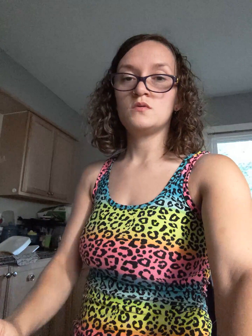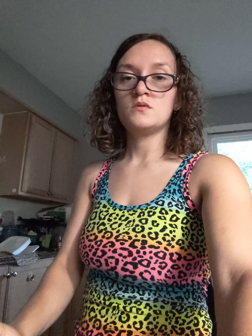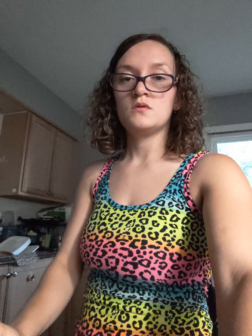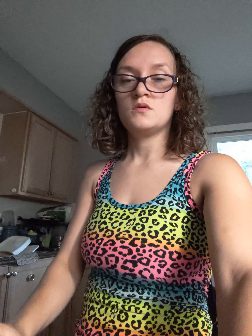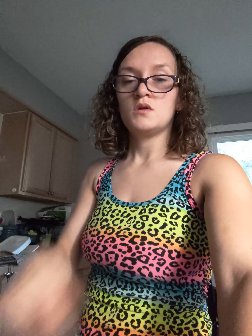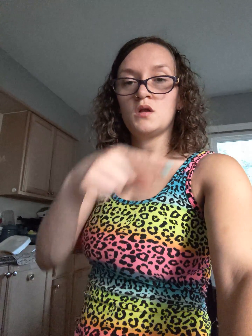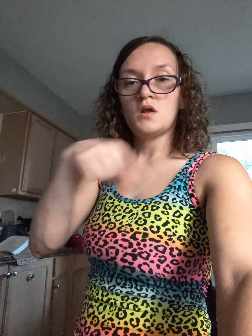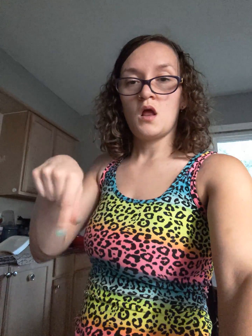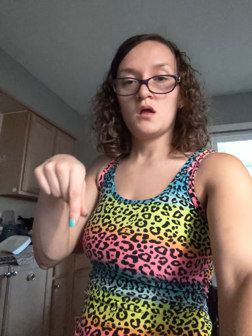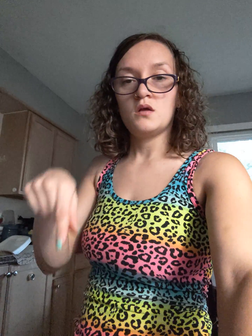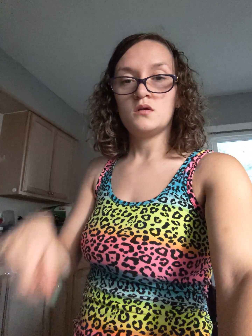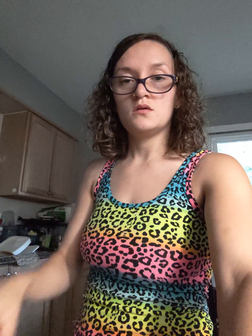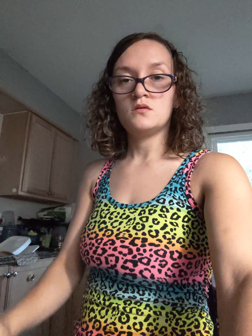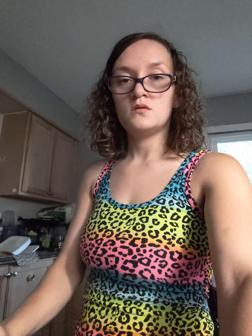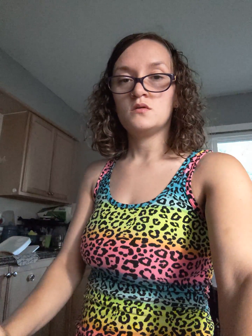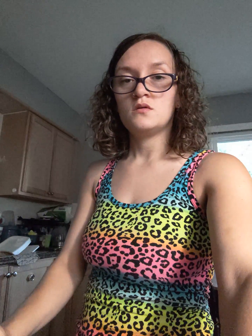cut